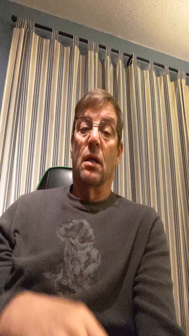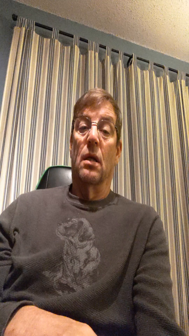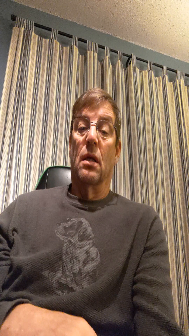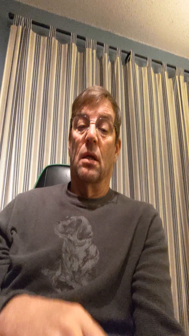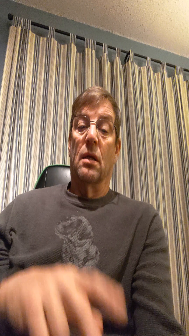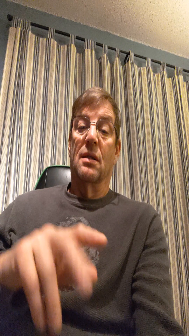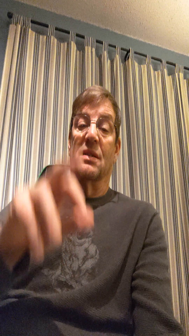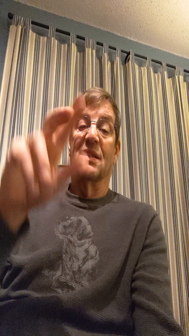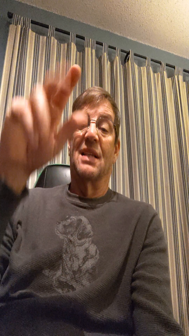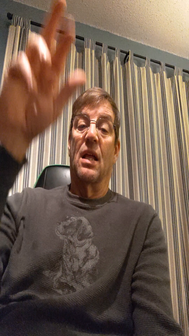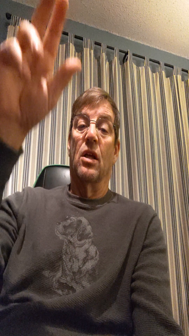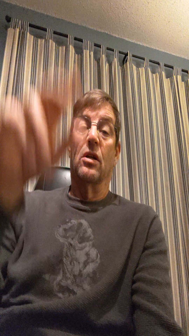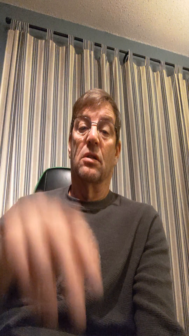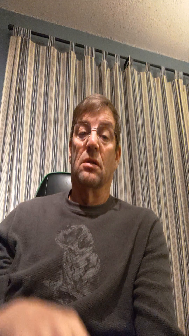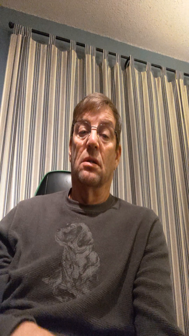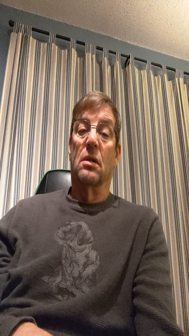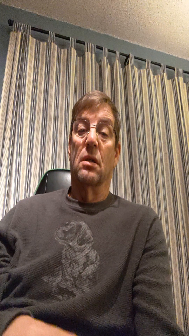stairs